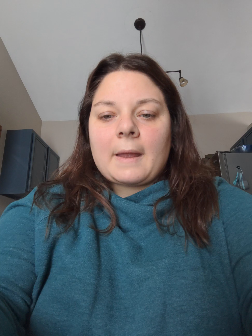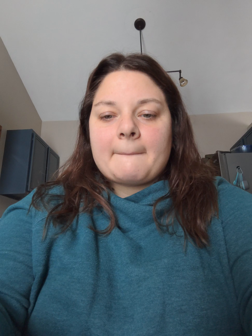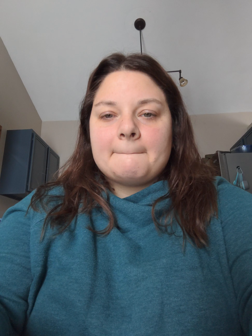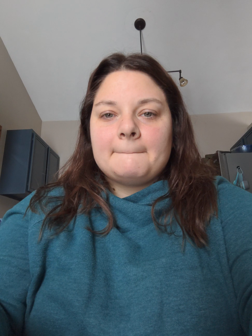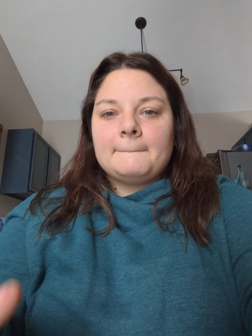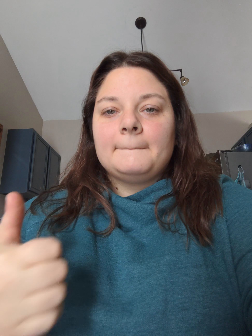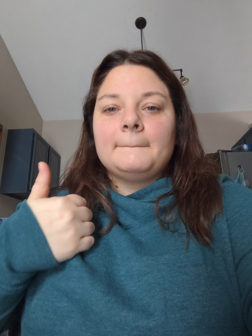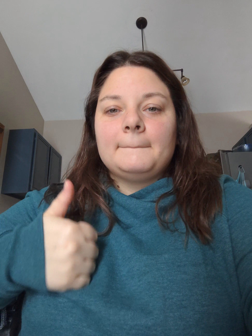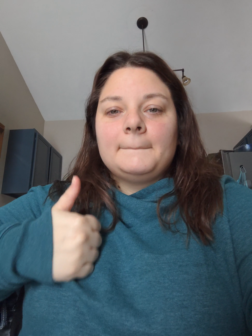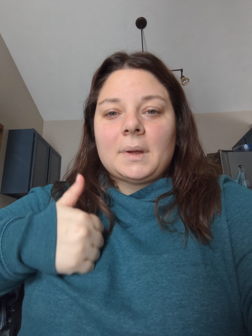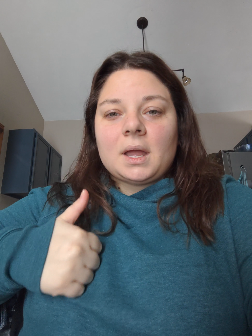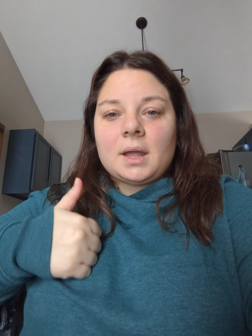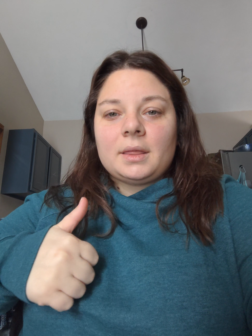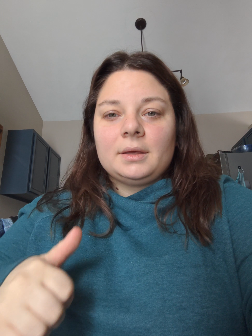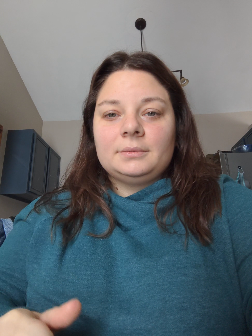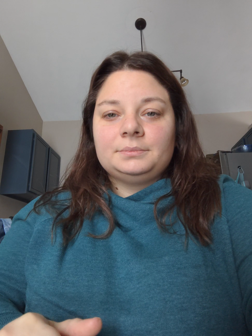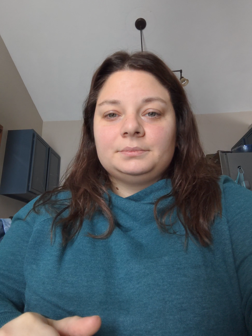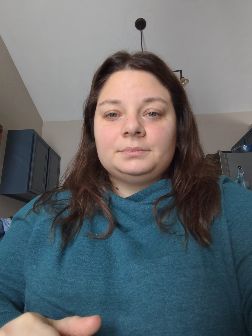bath